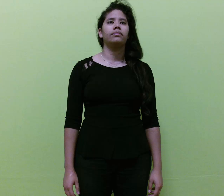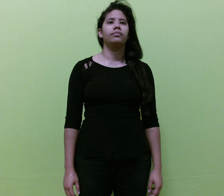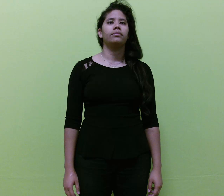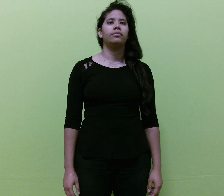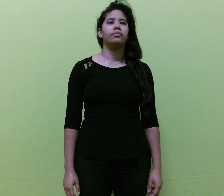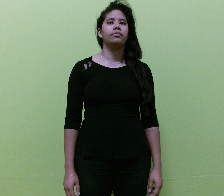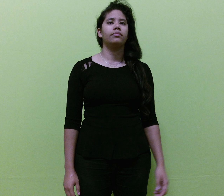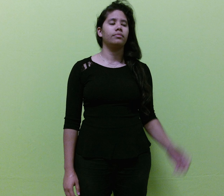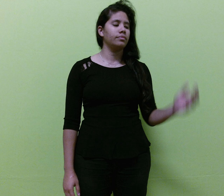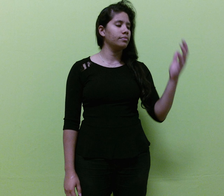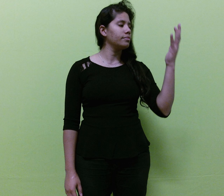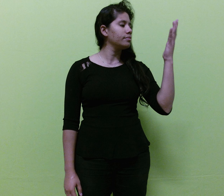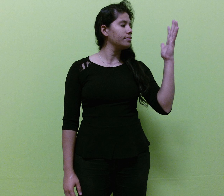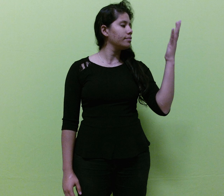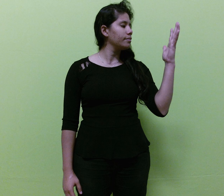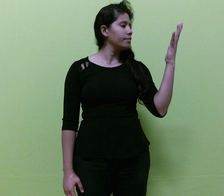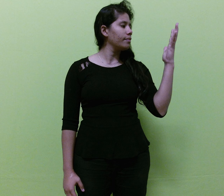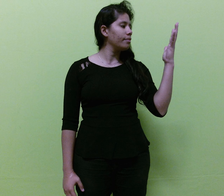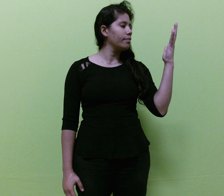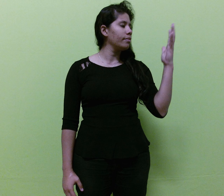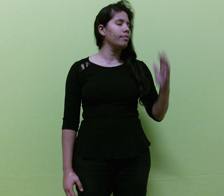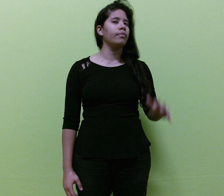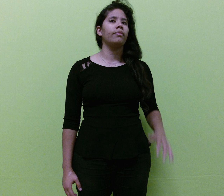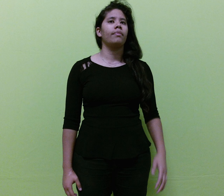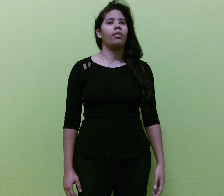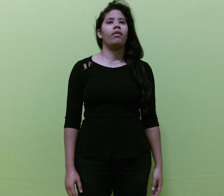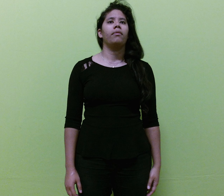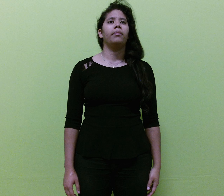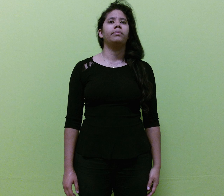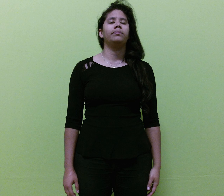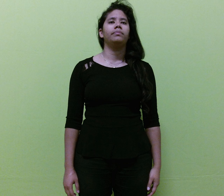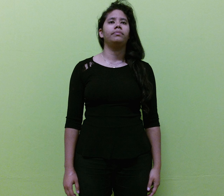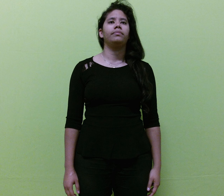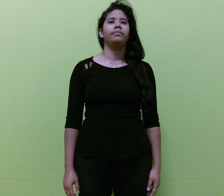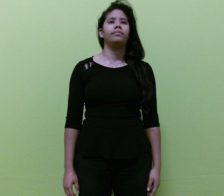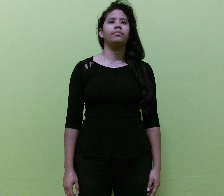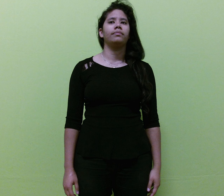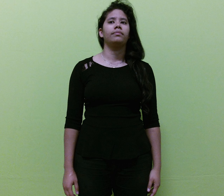espelho